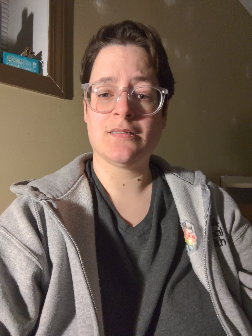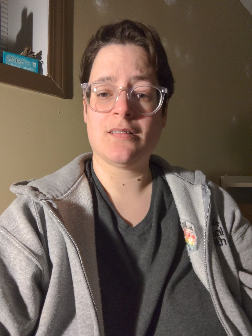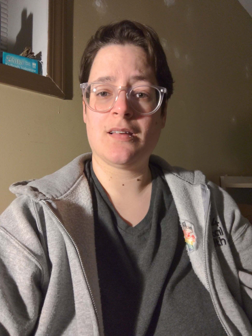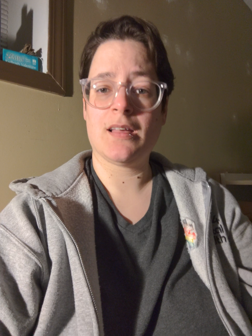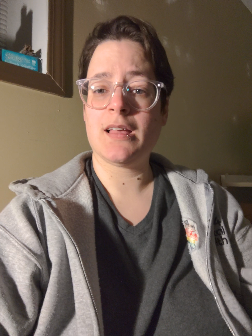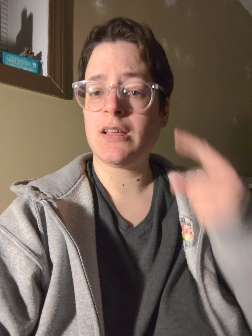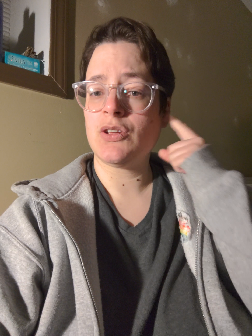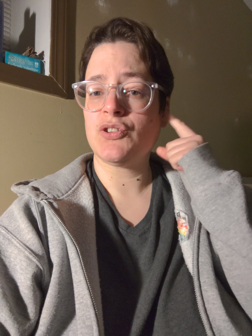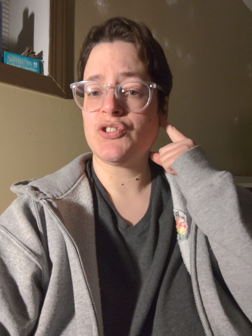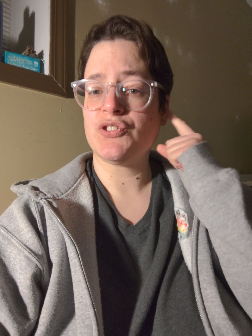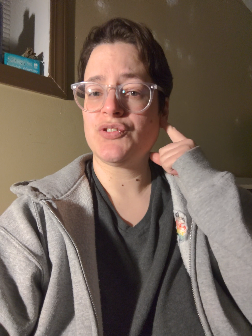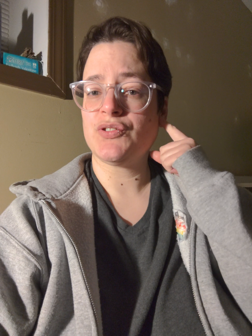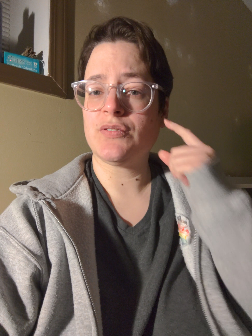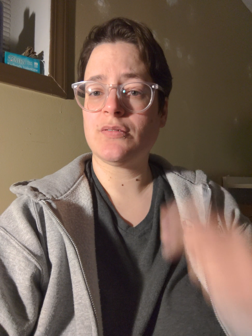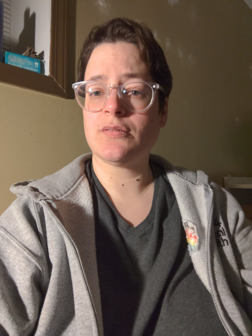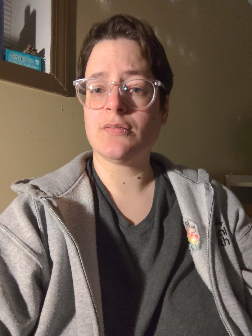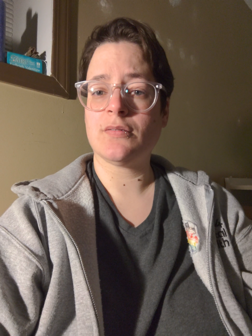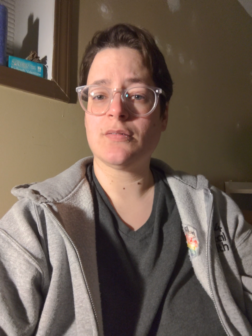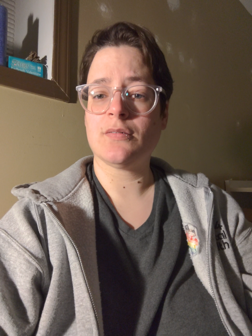hear